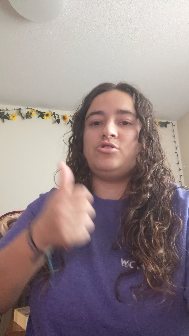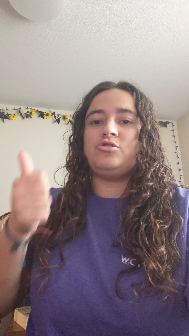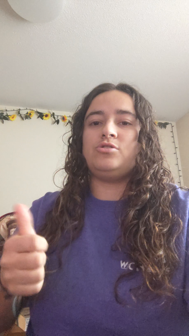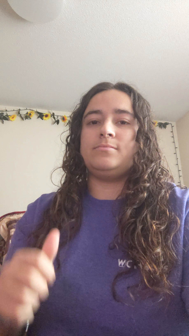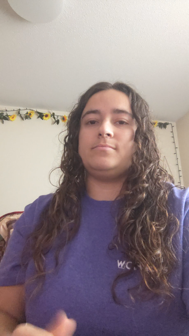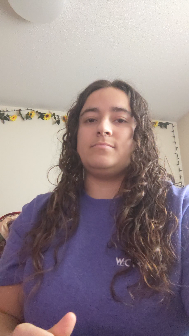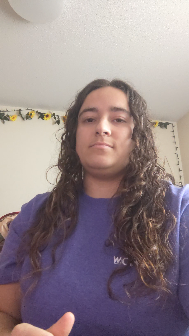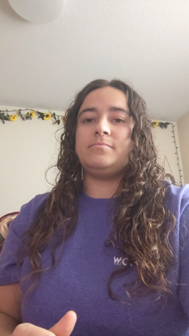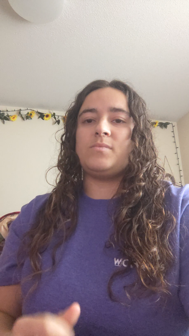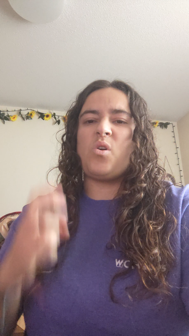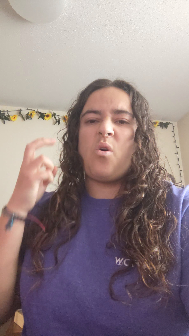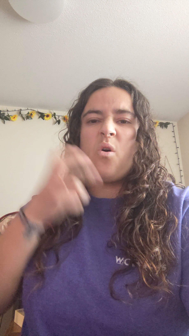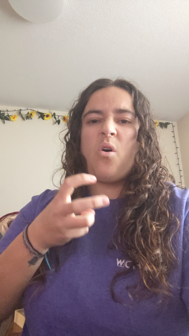hard